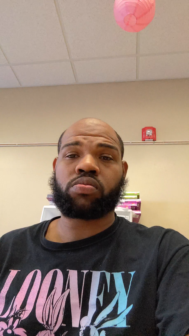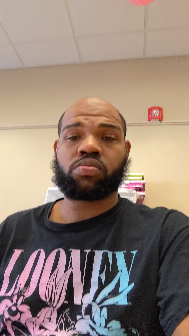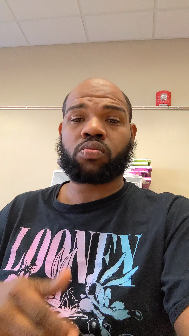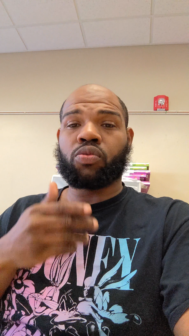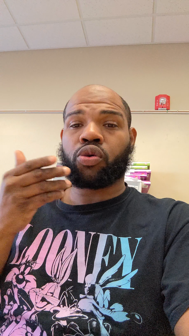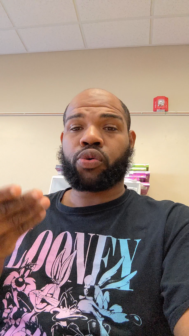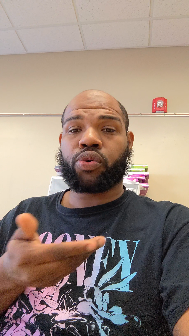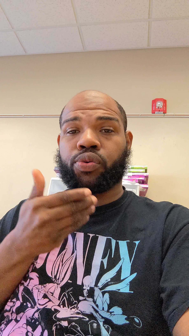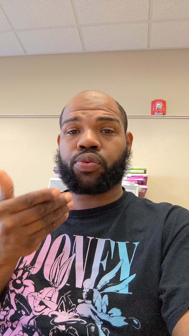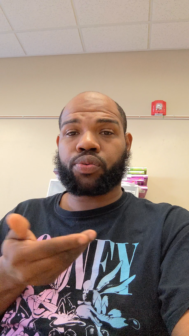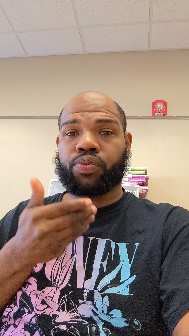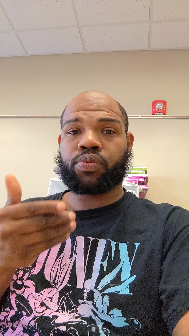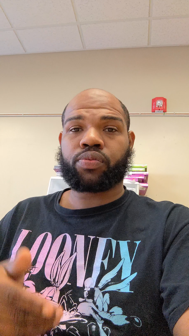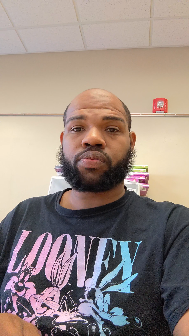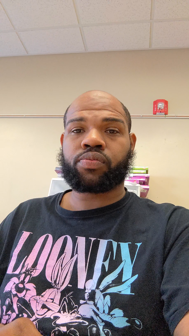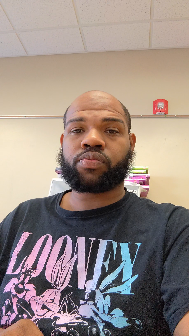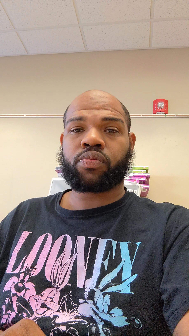new